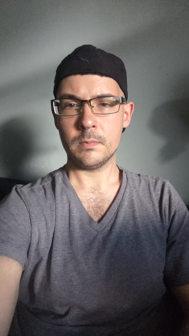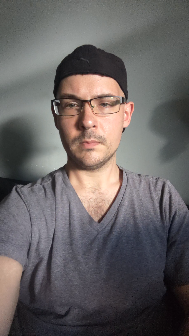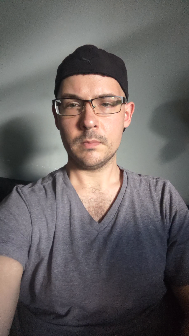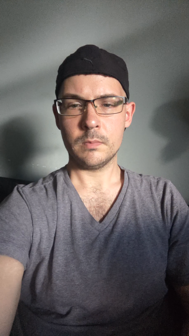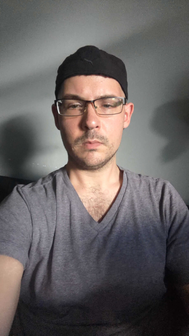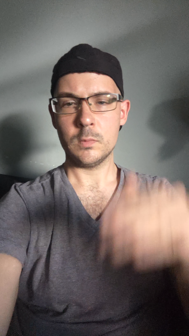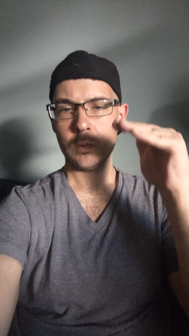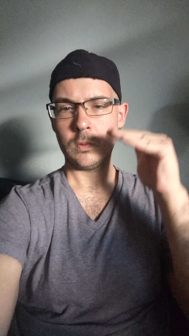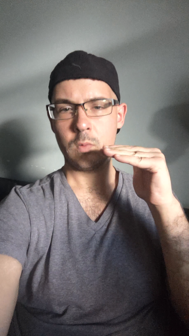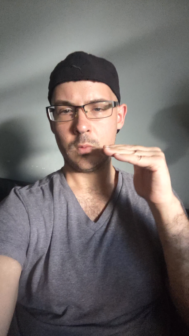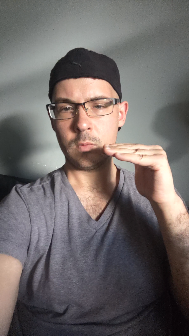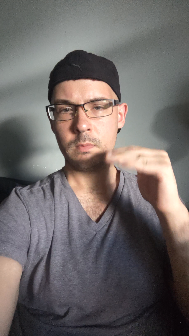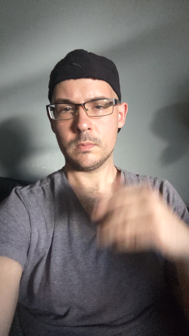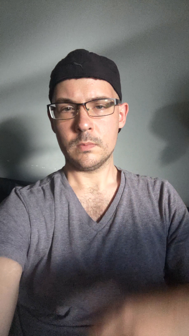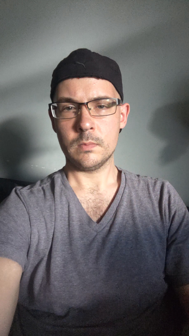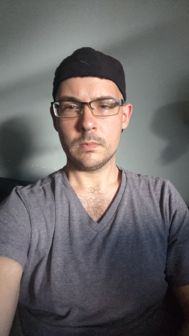short